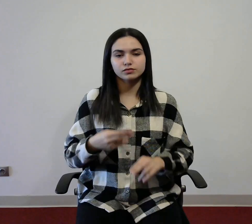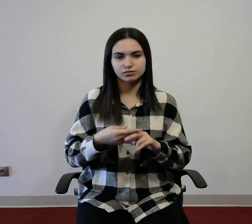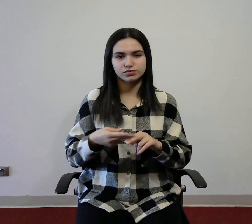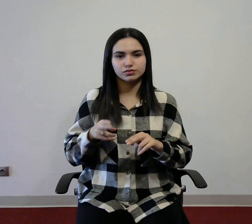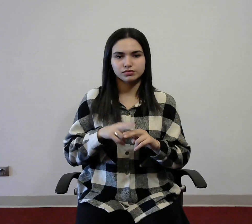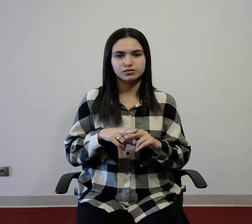bu